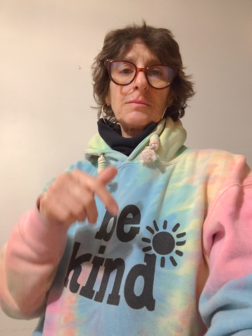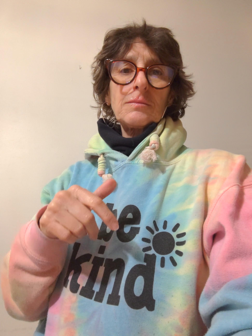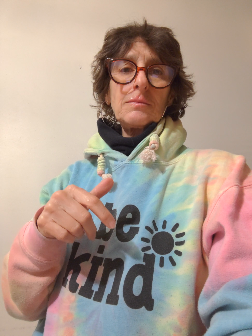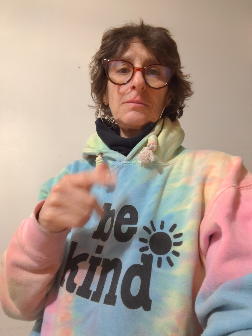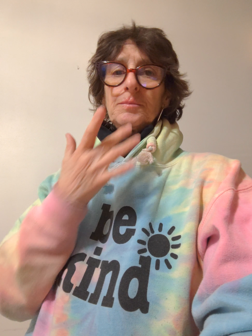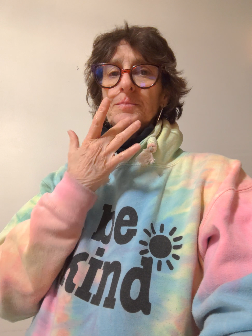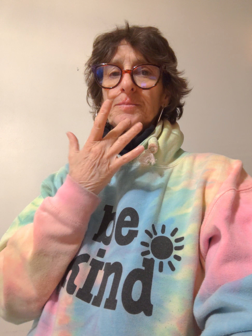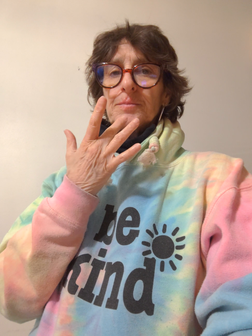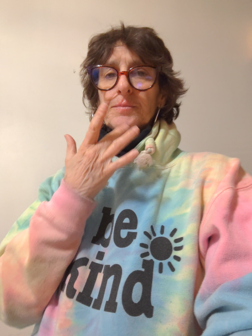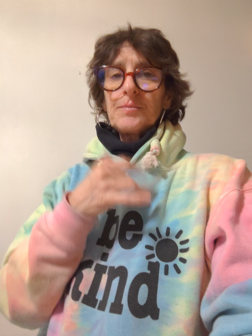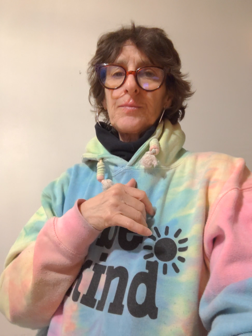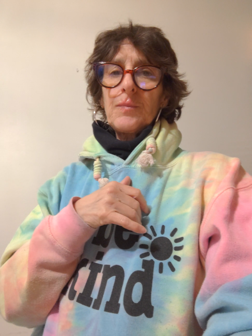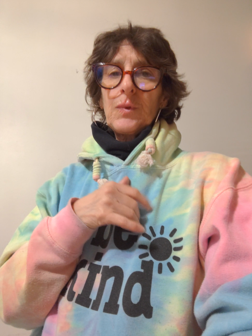taste